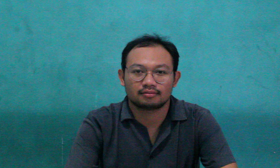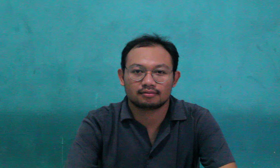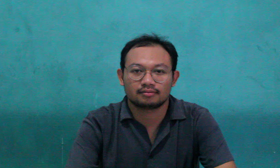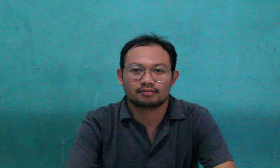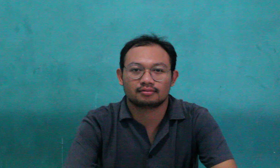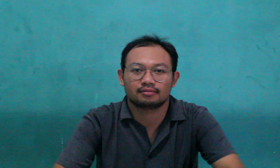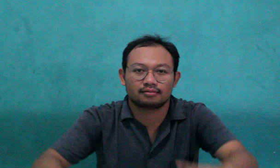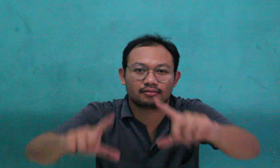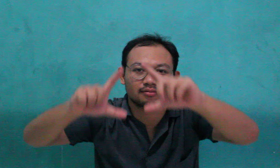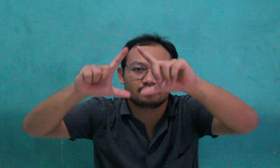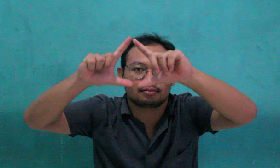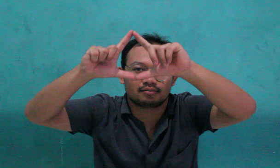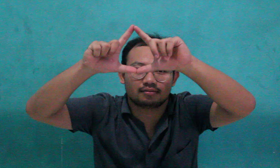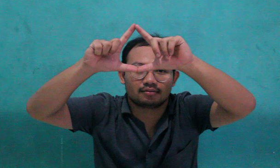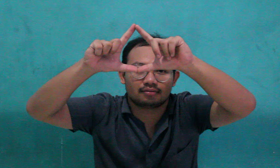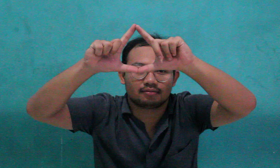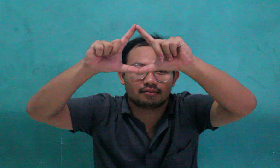A